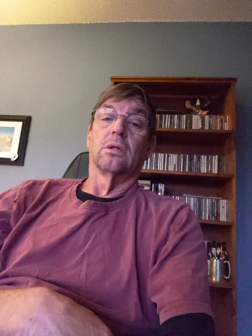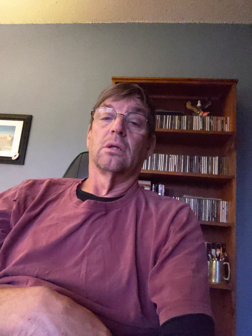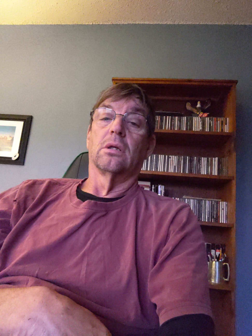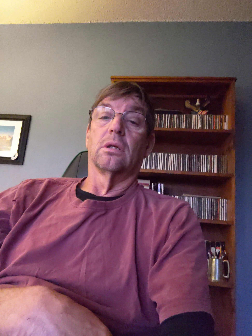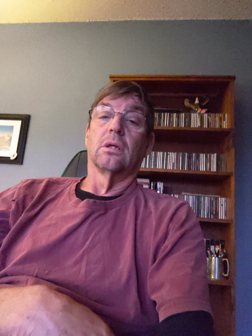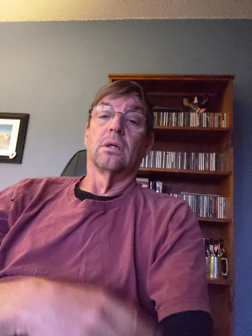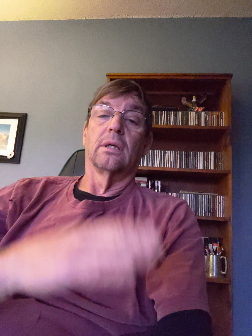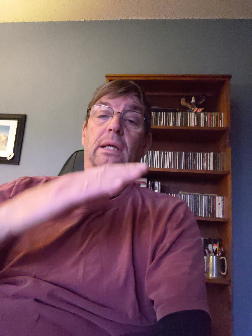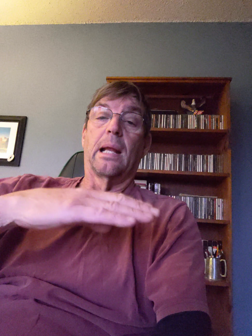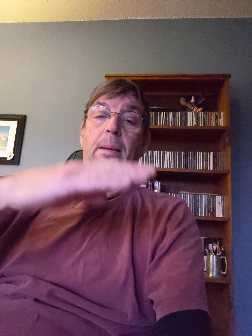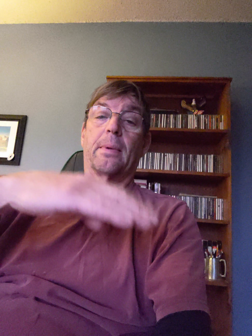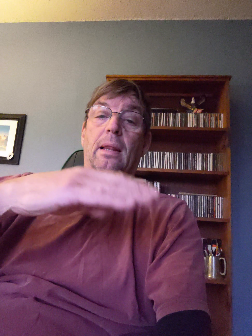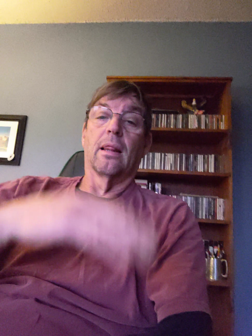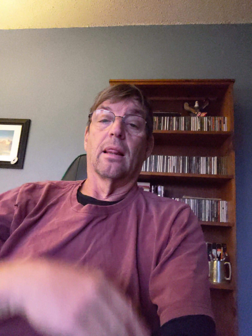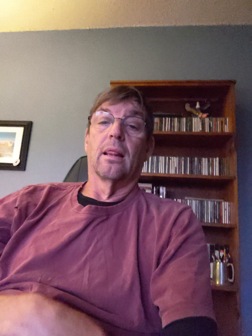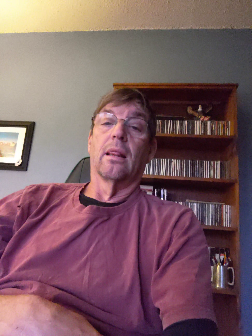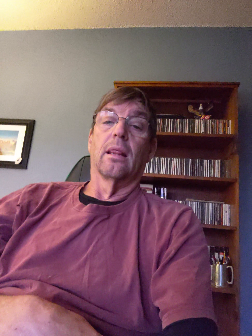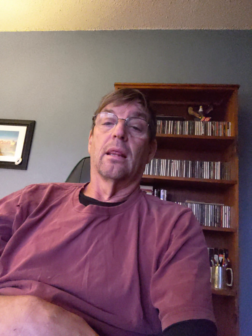table